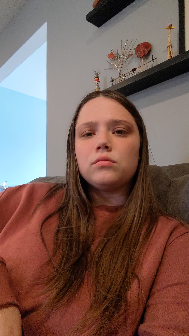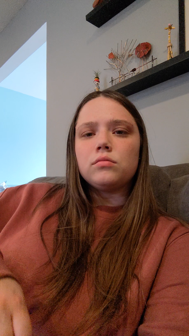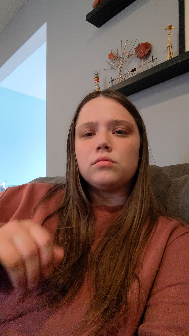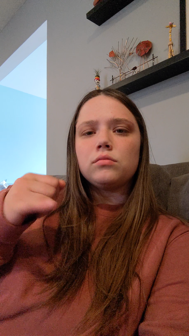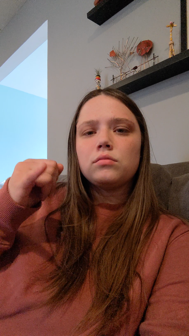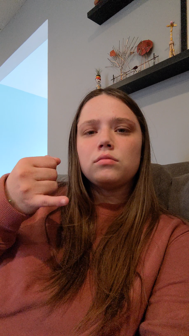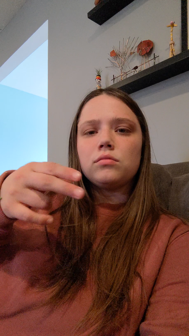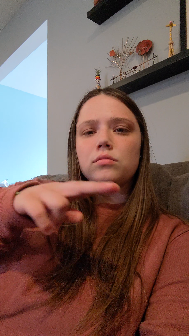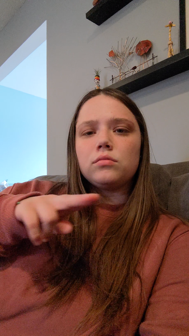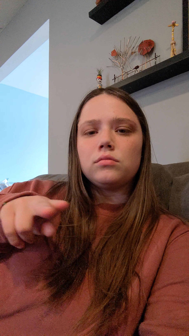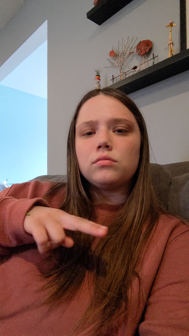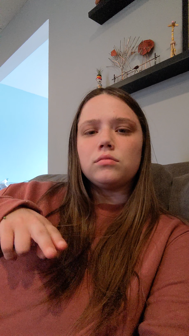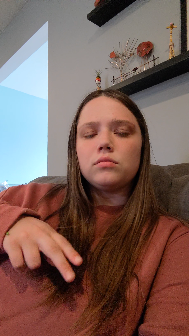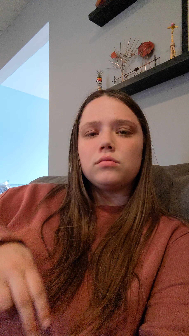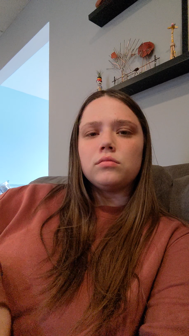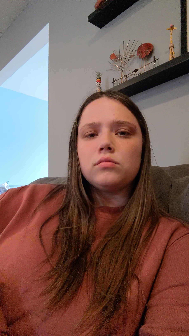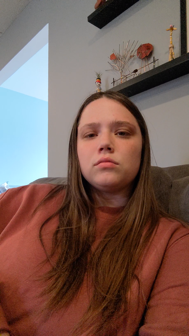jelly